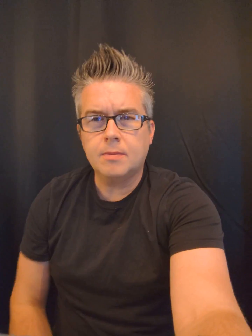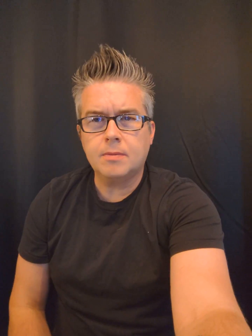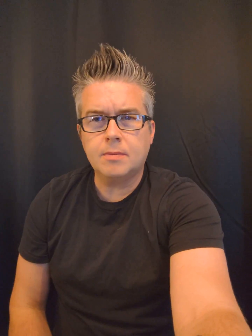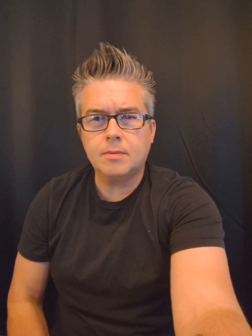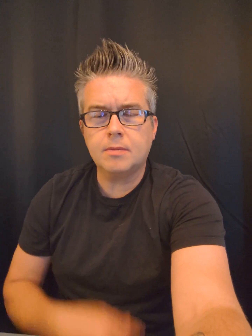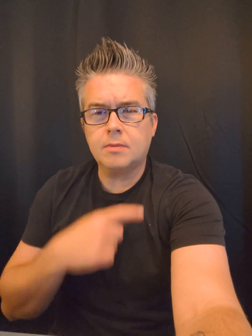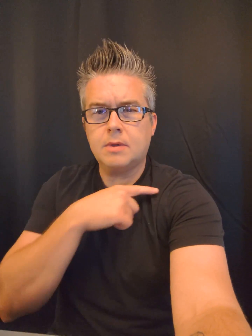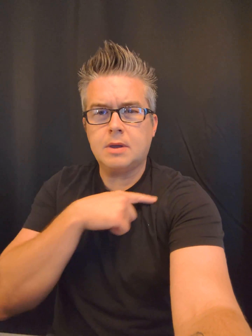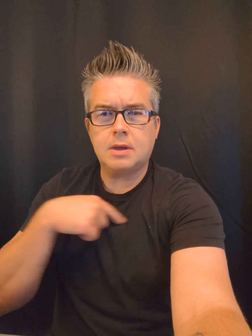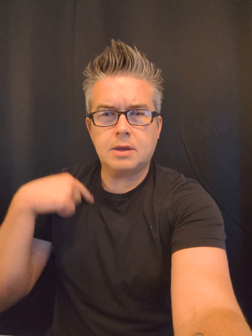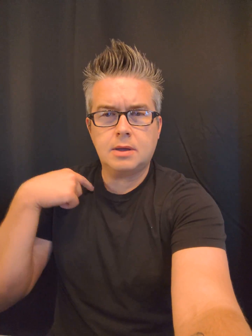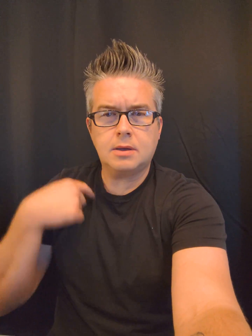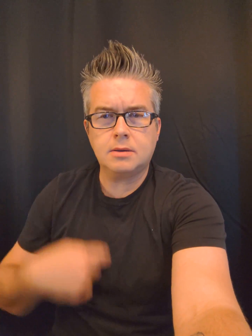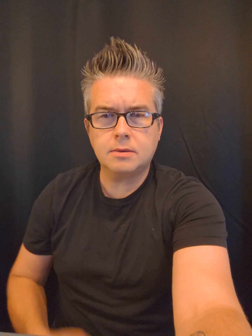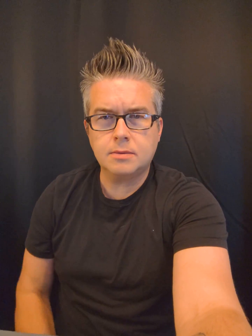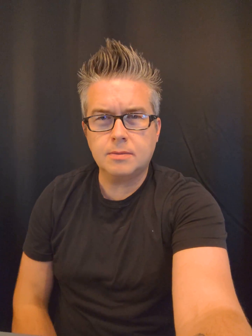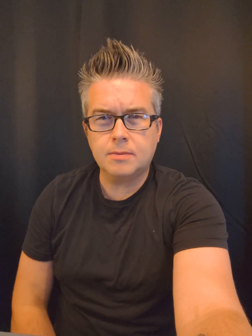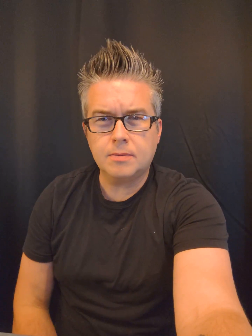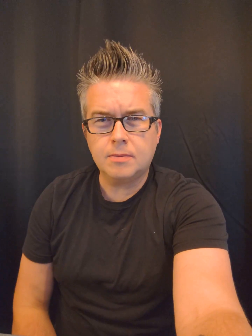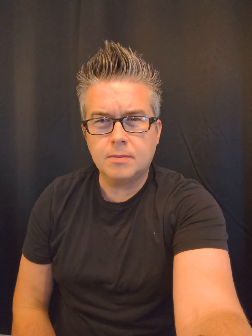necklace